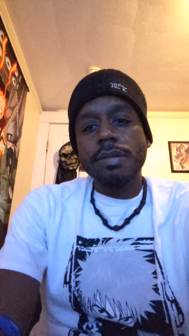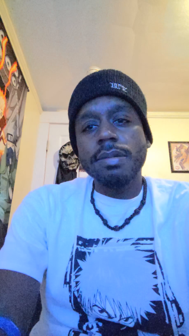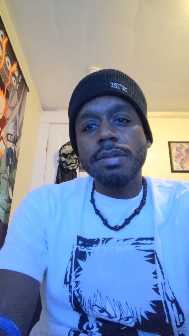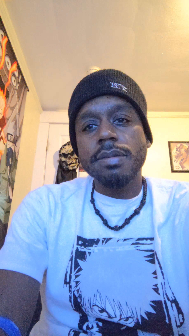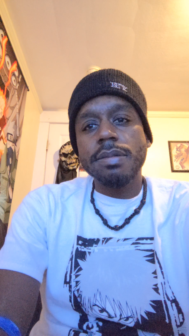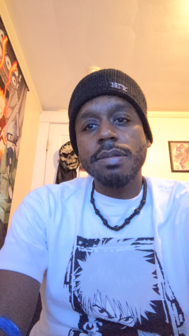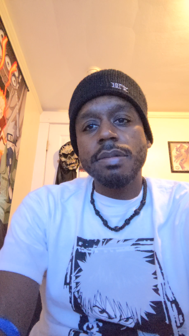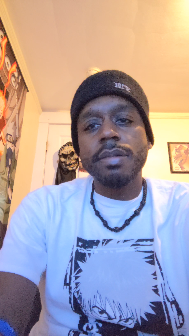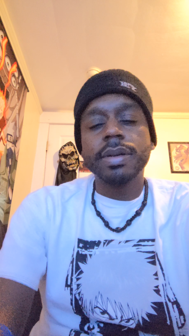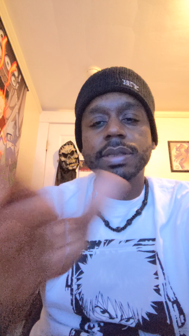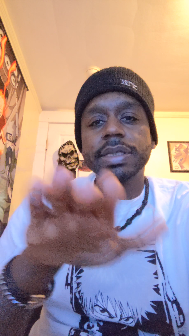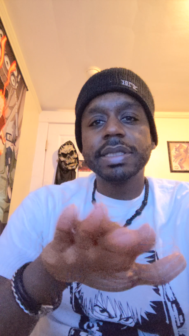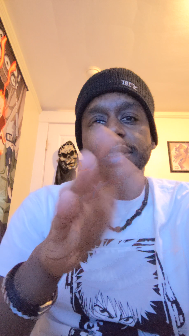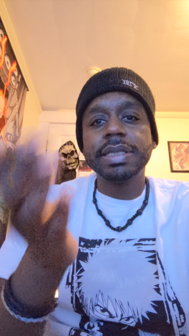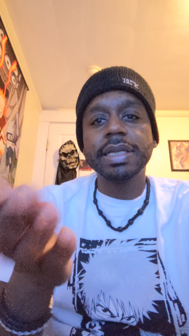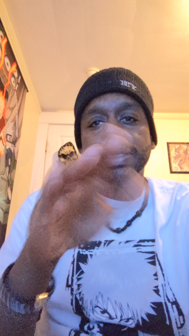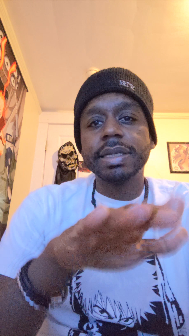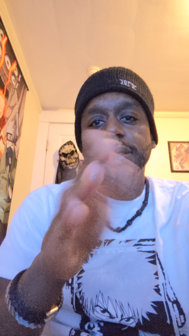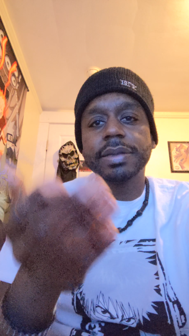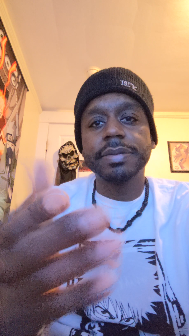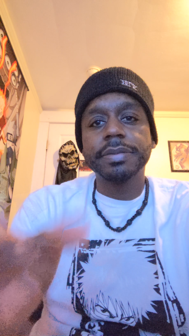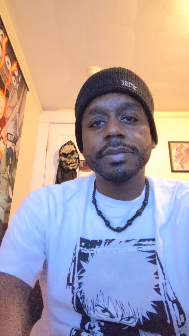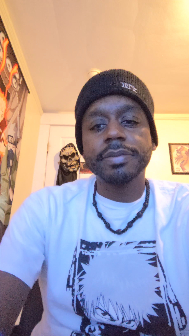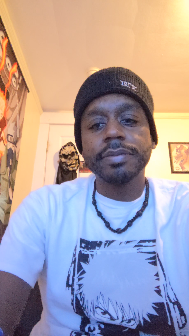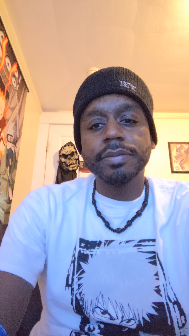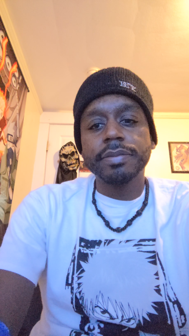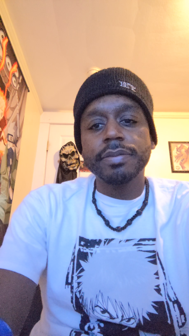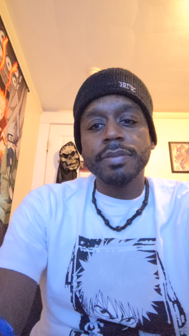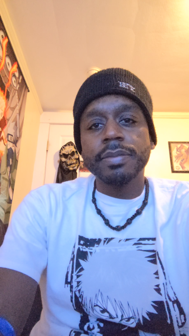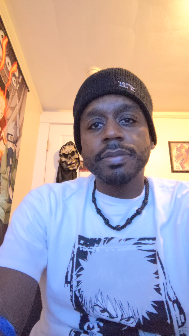kitchen